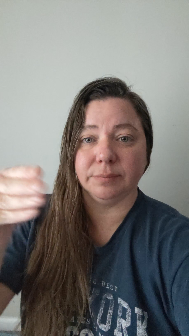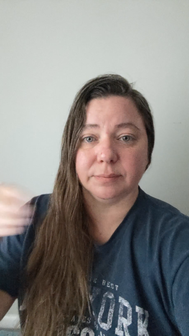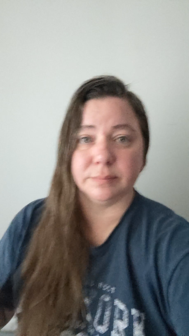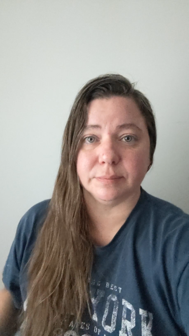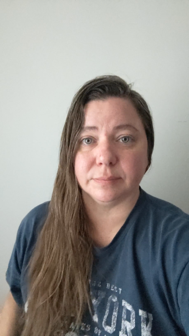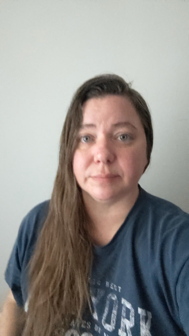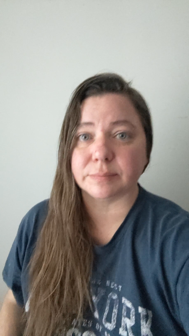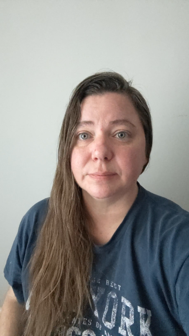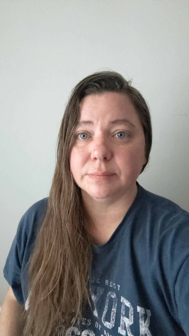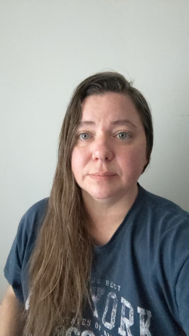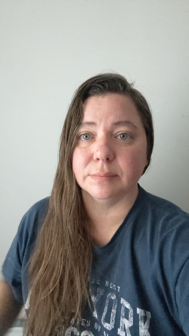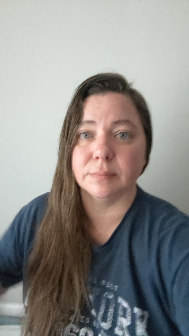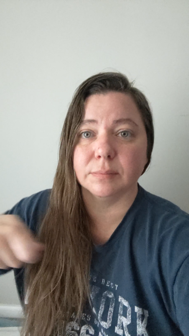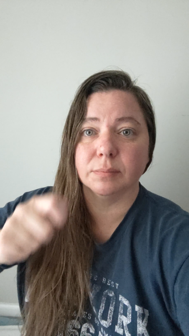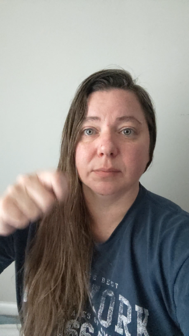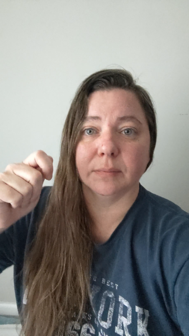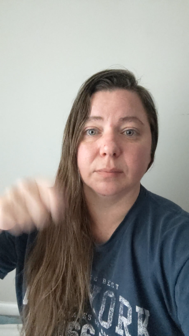shovel